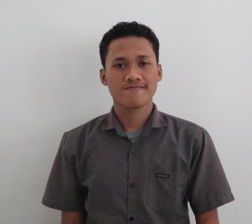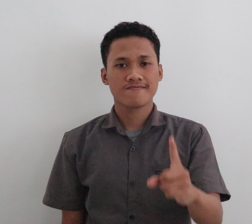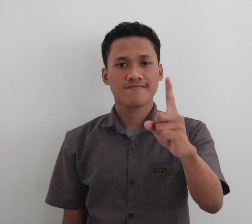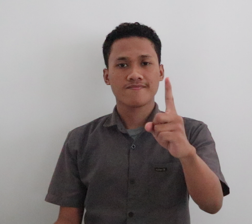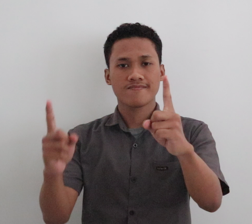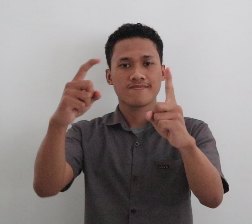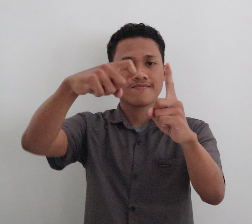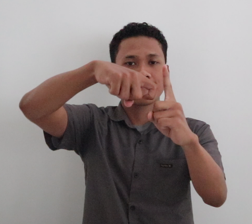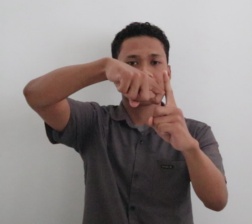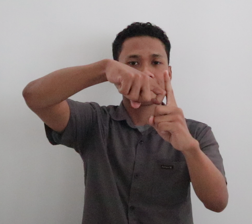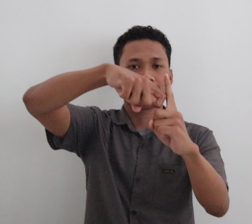K